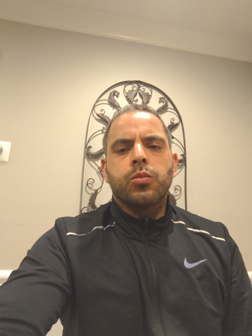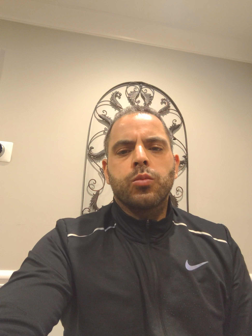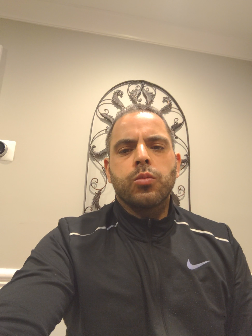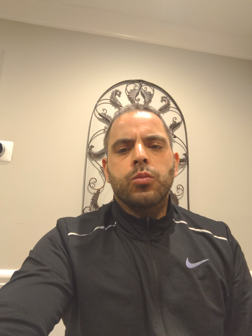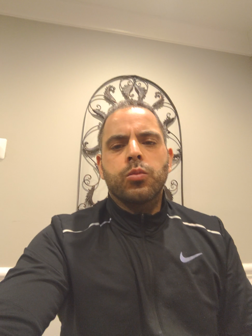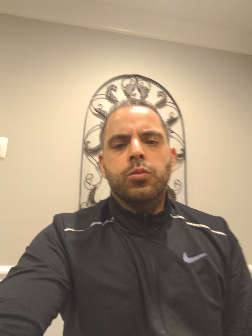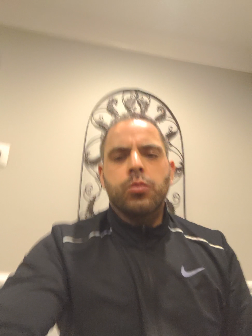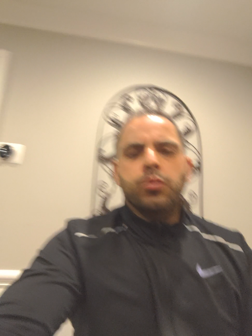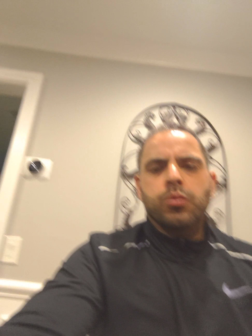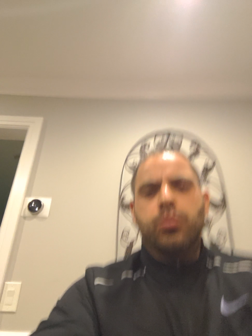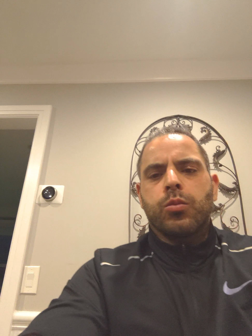girl